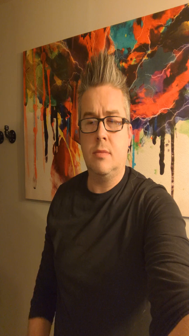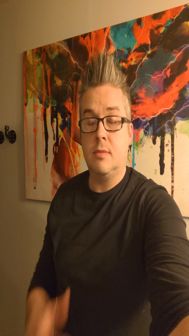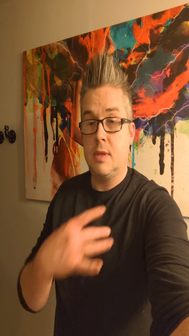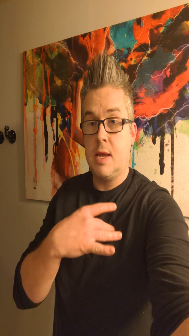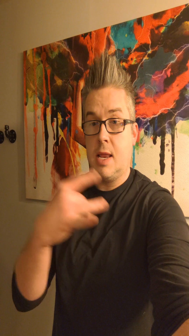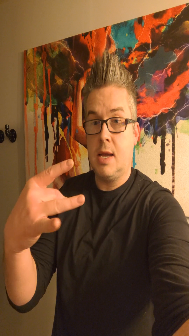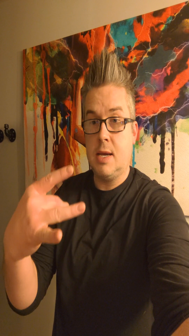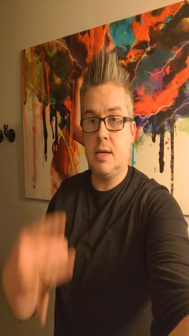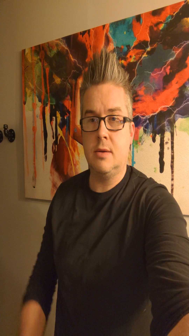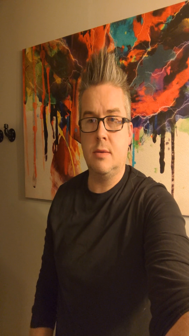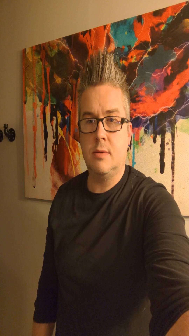like